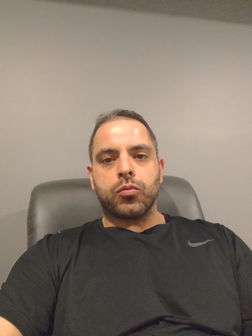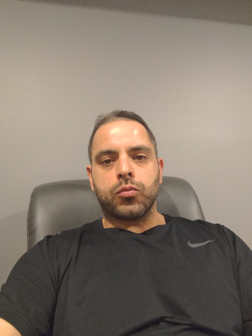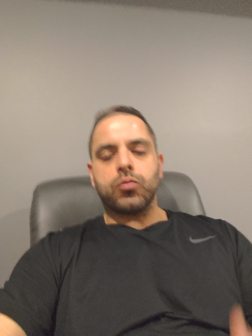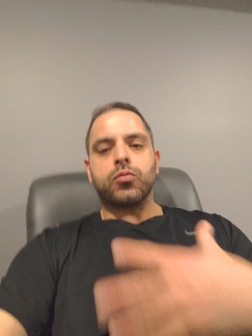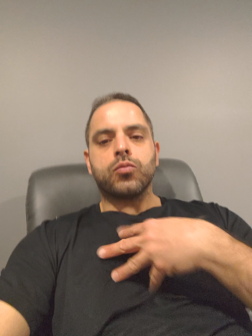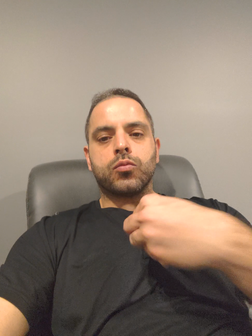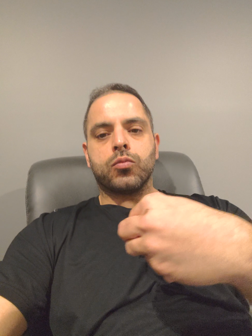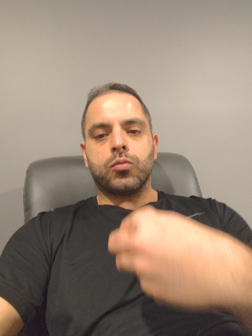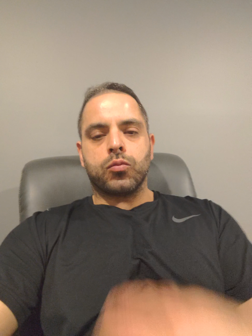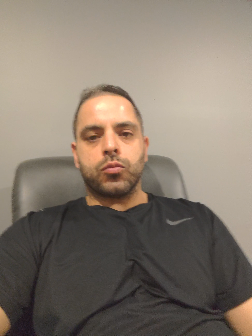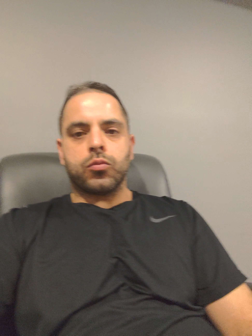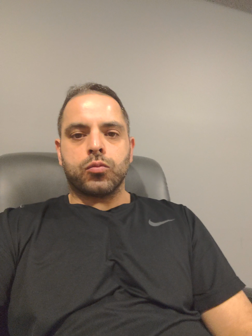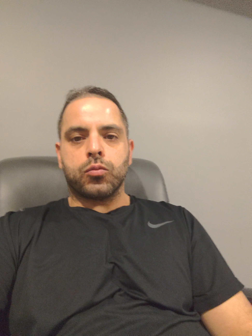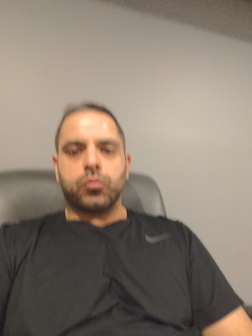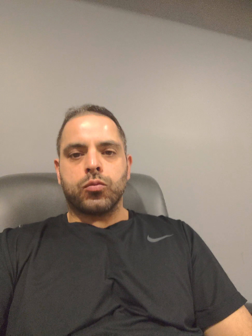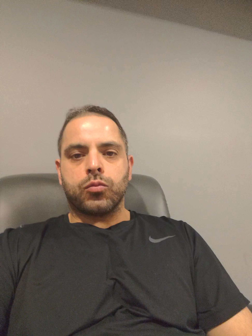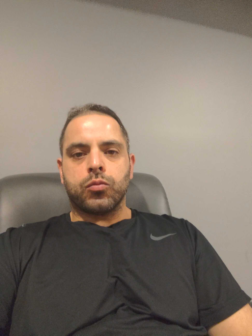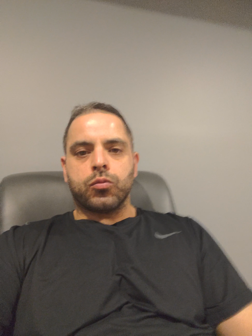white